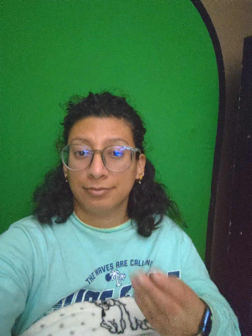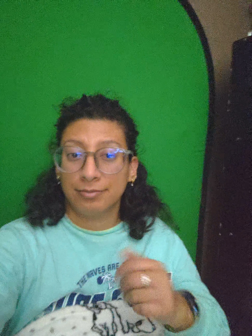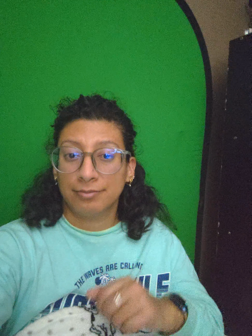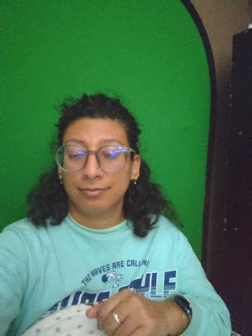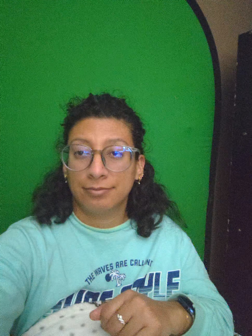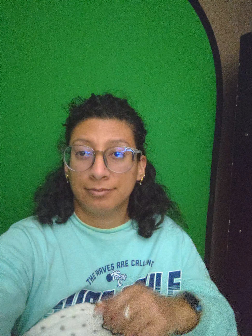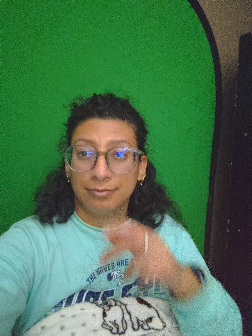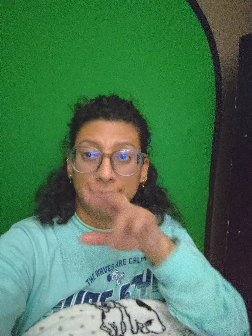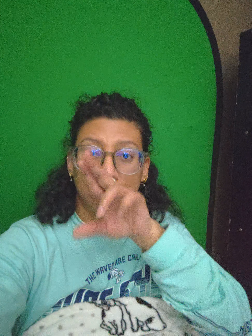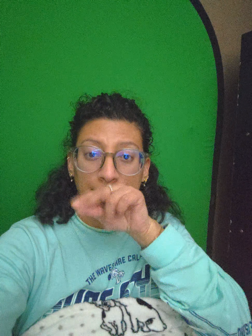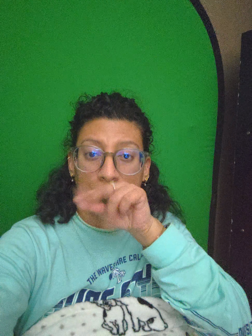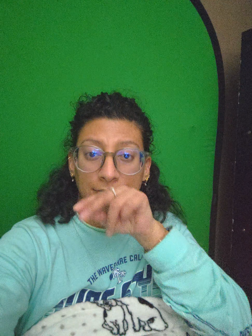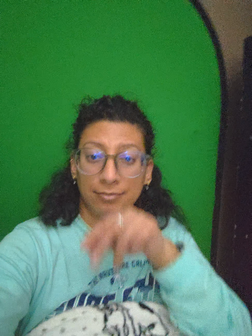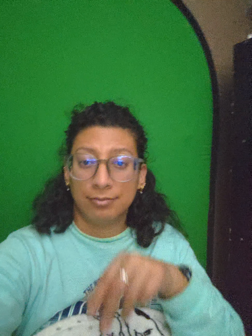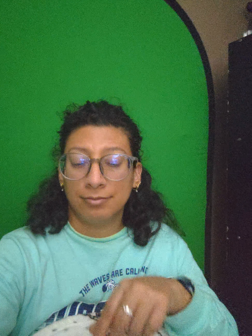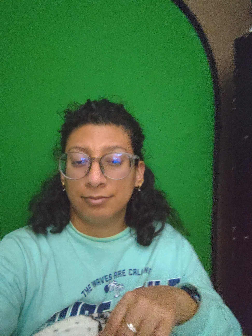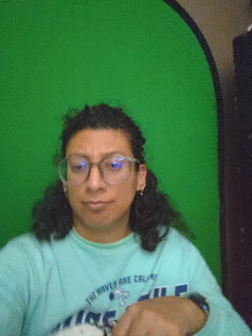goose